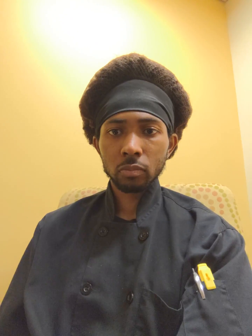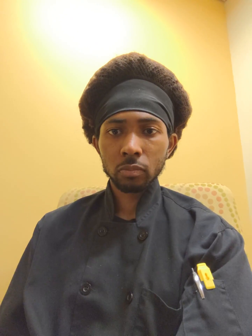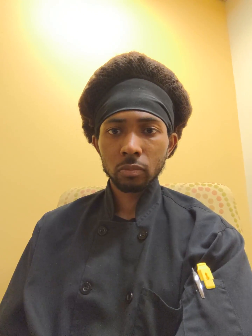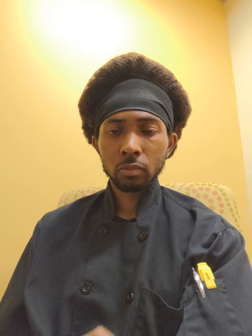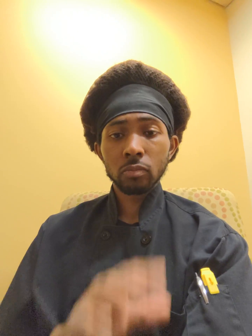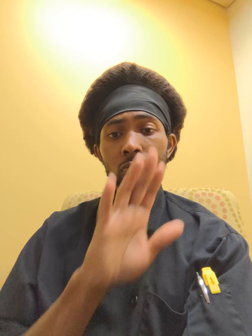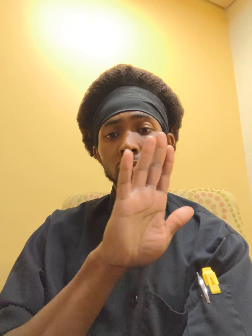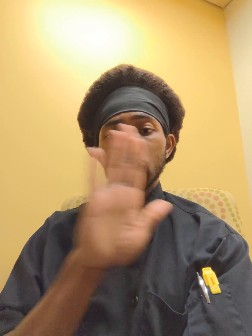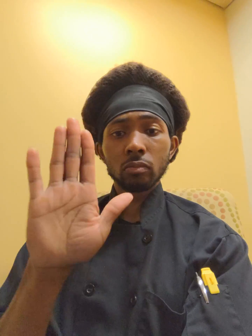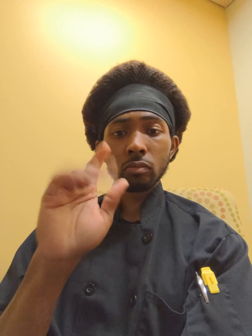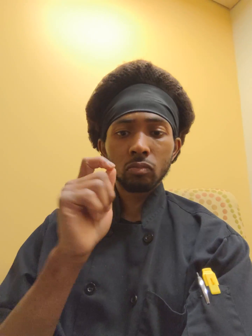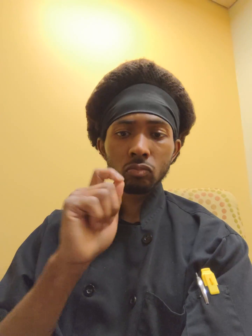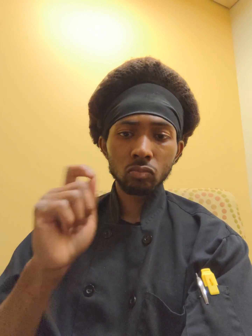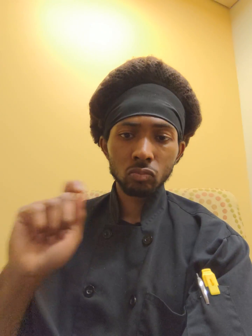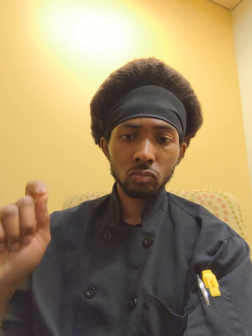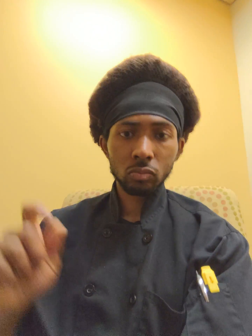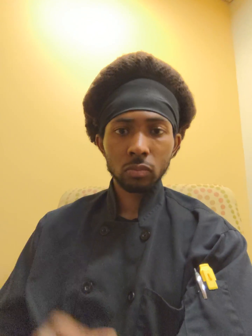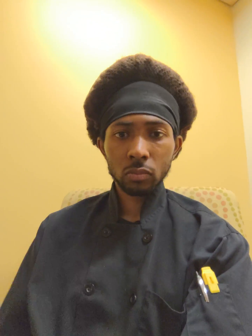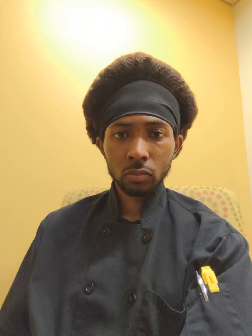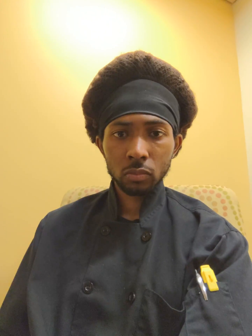chalk